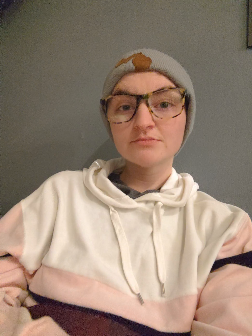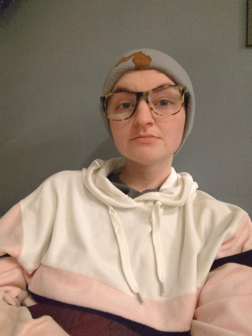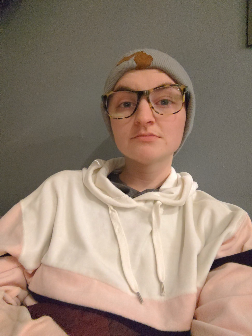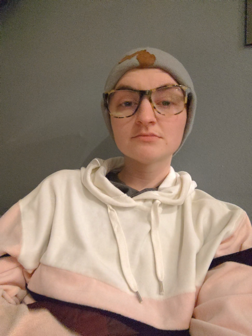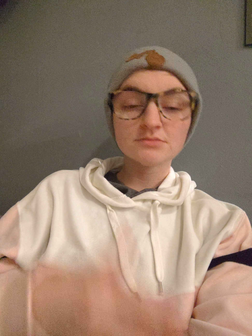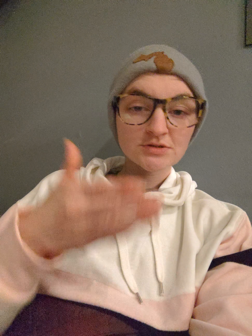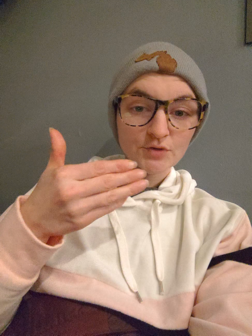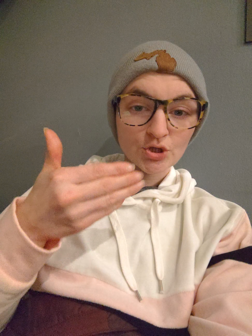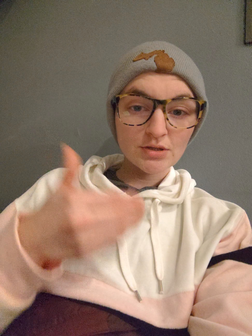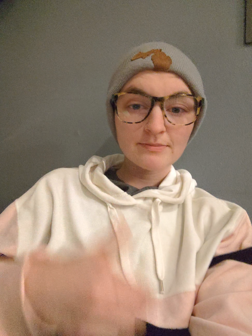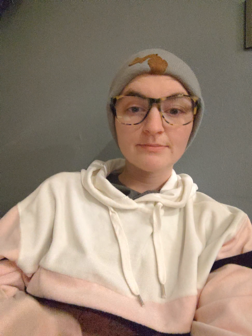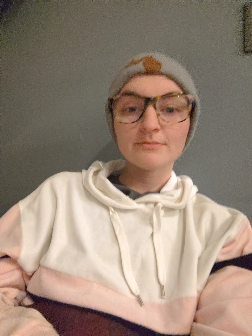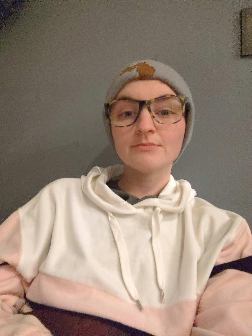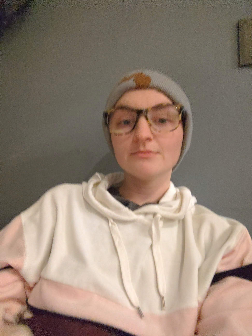flag